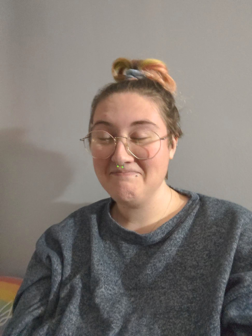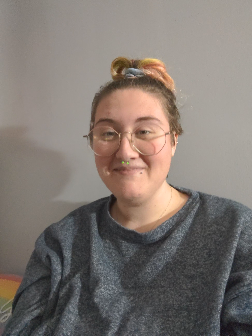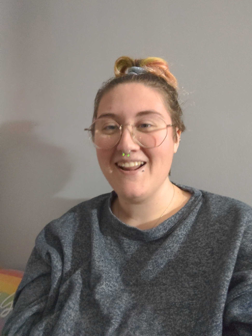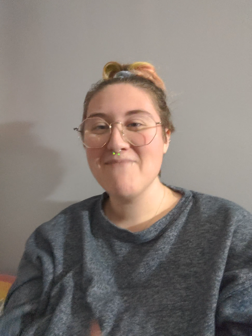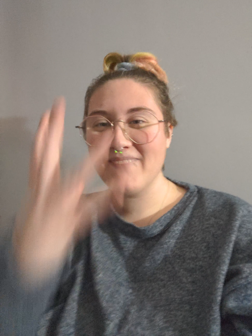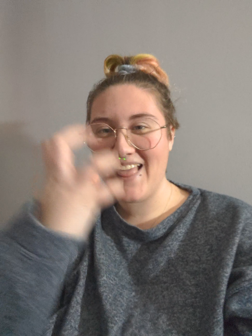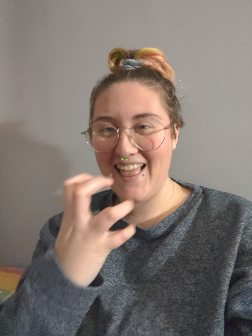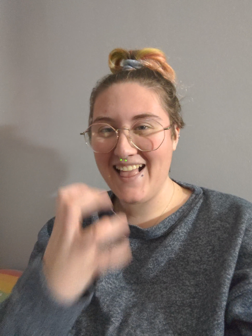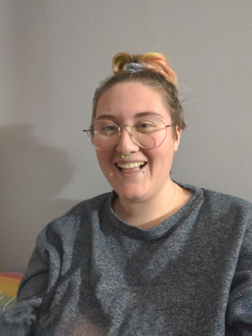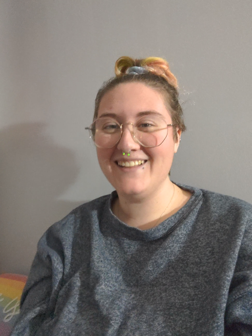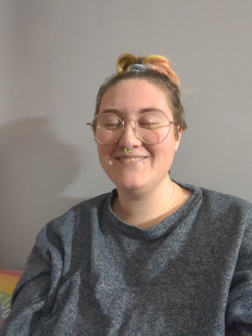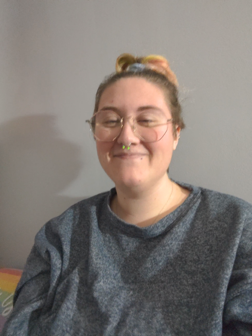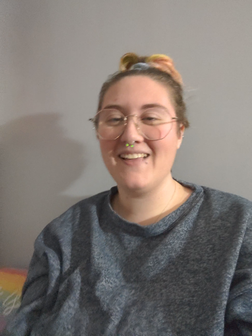mad